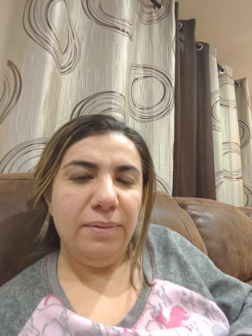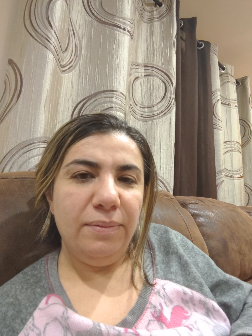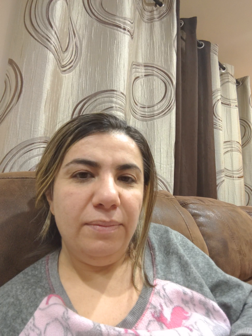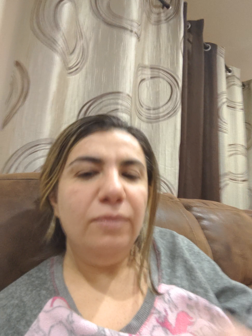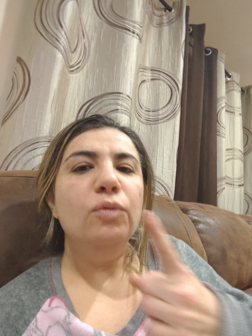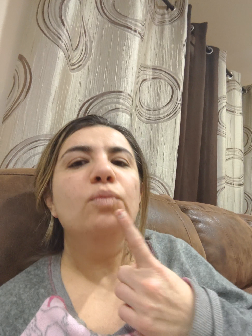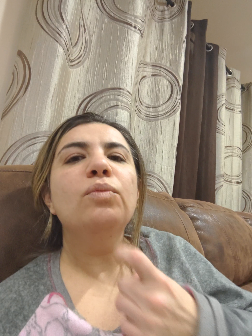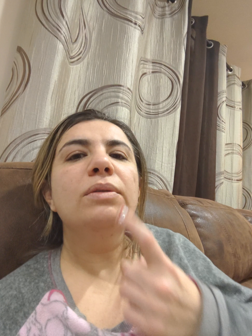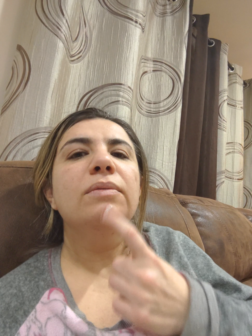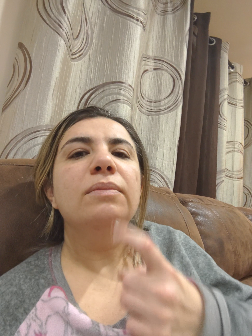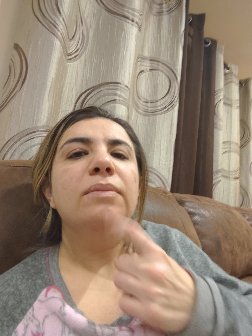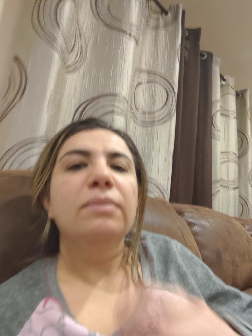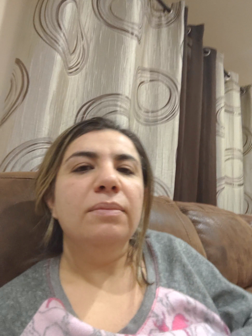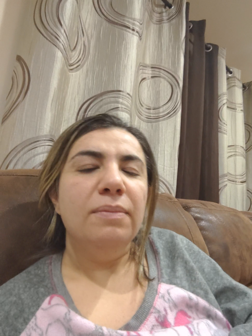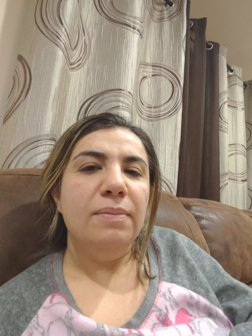red